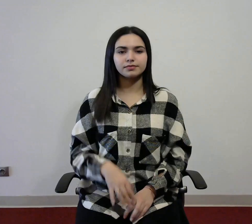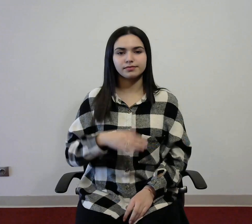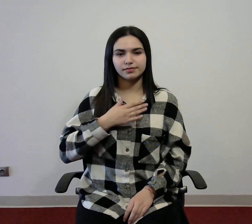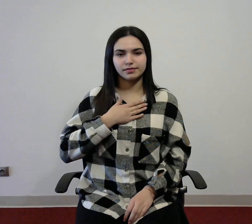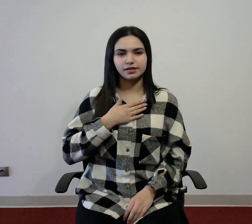mən